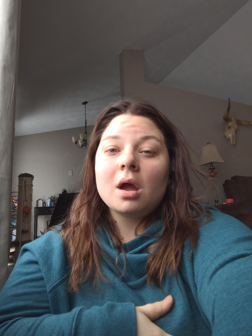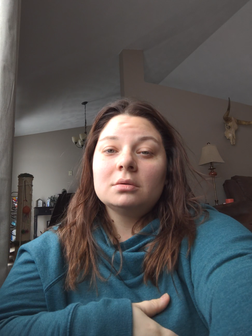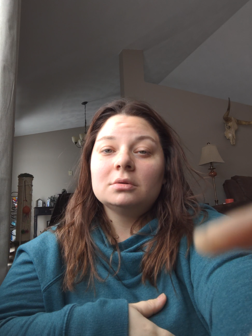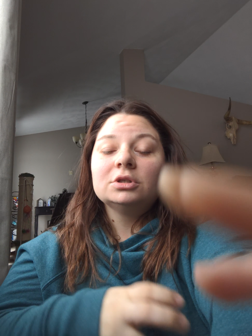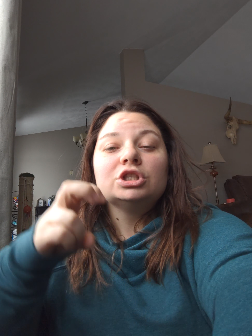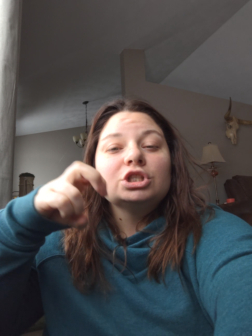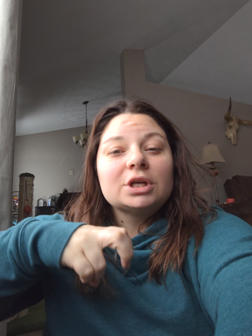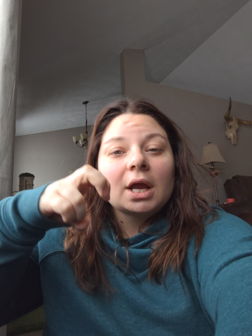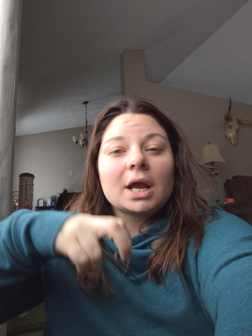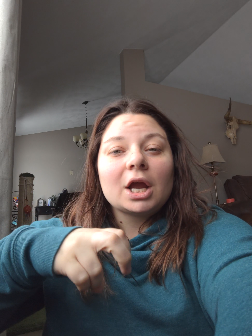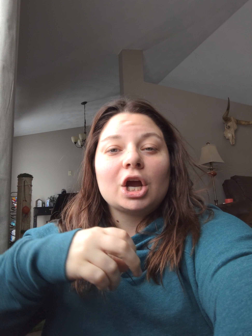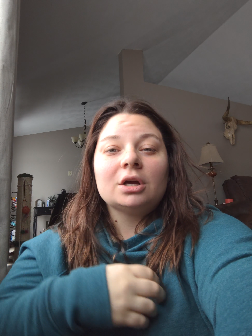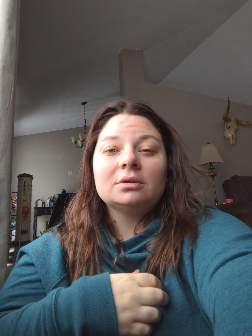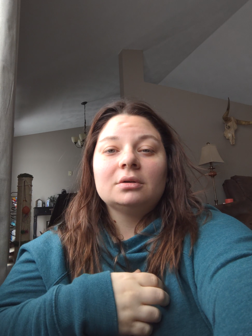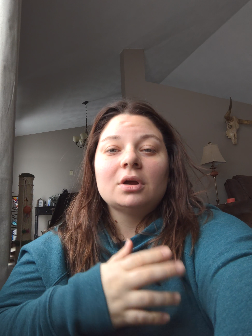chair